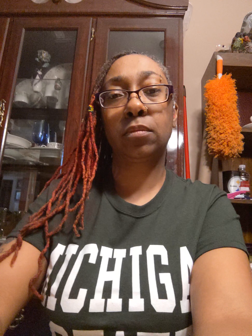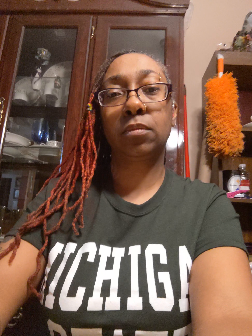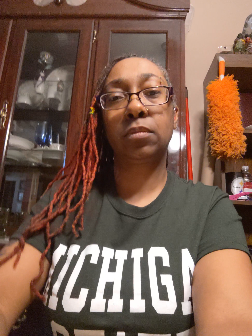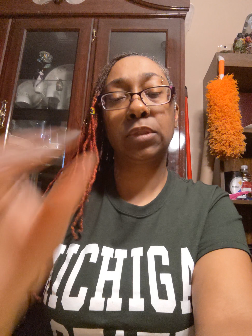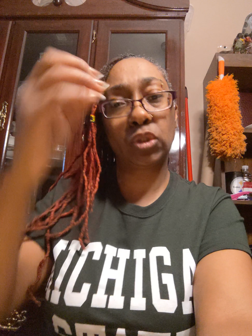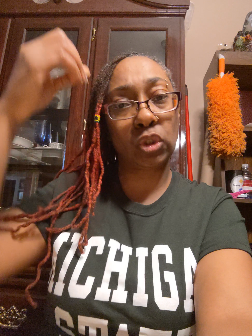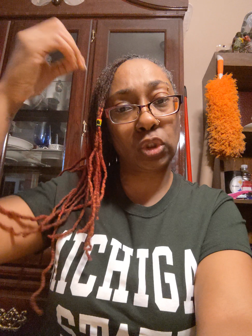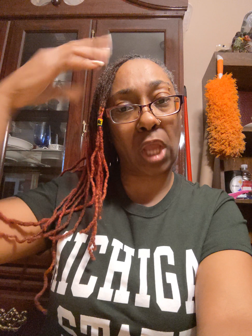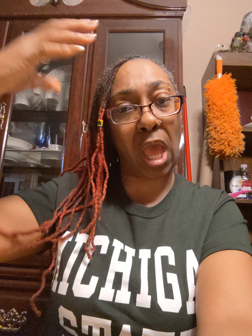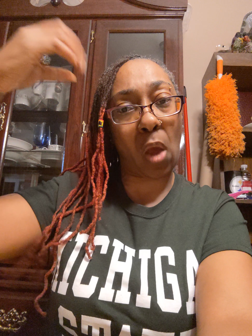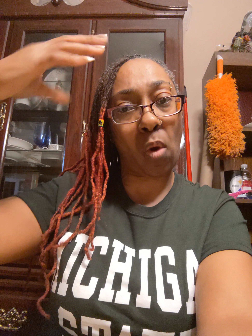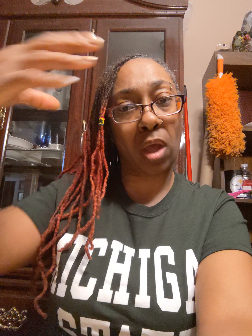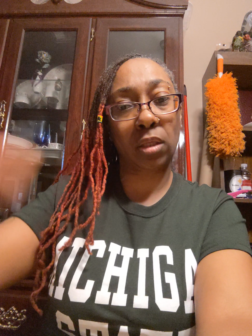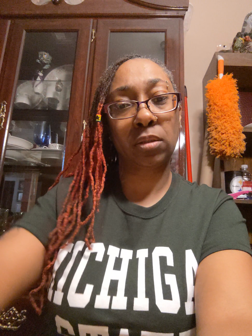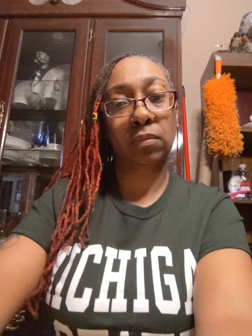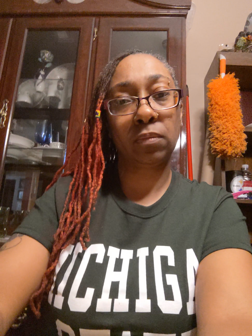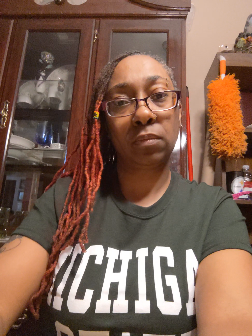shower